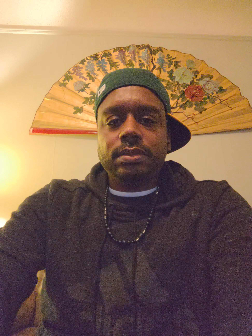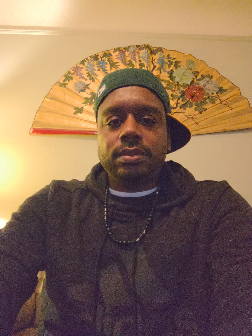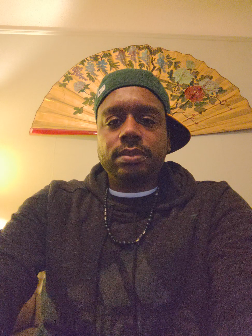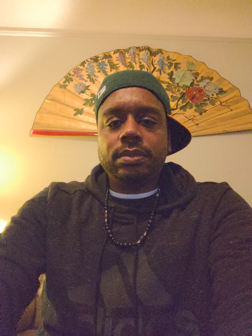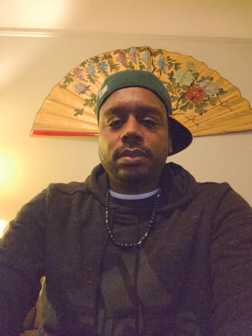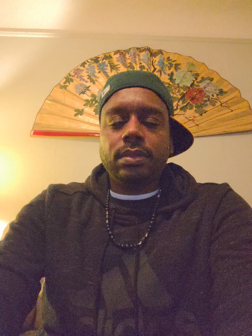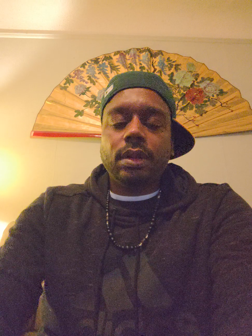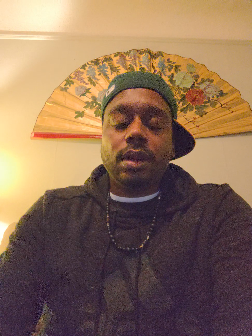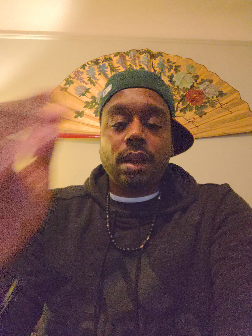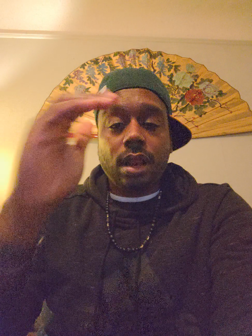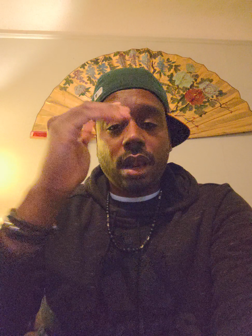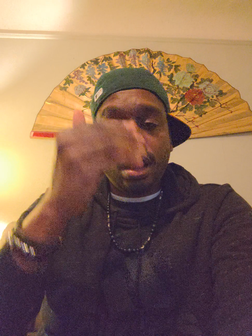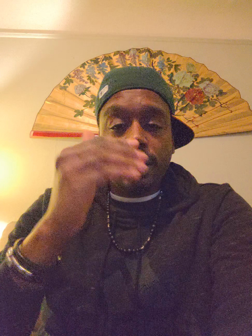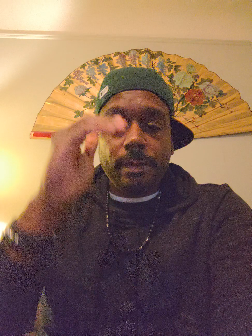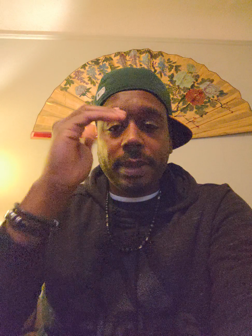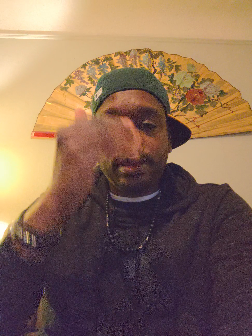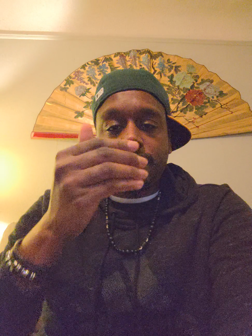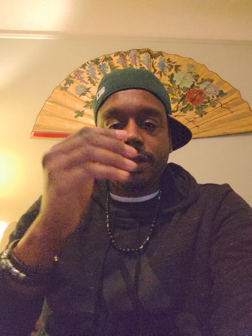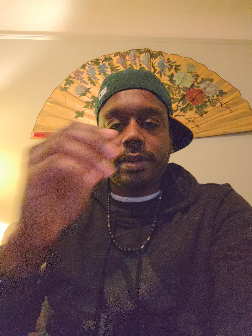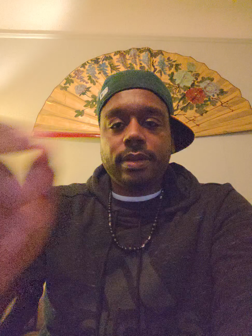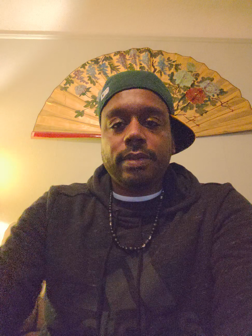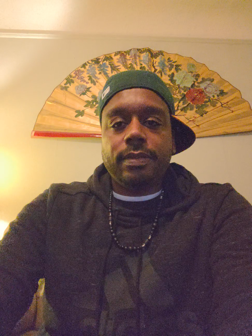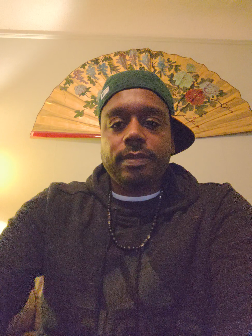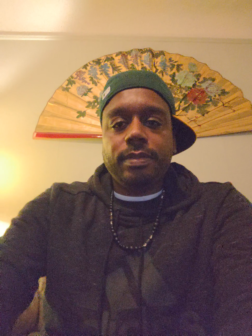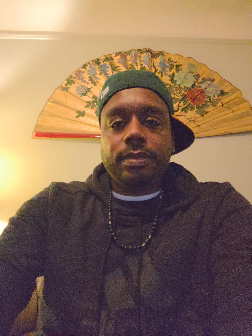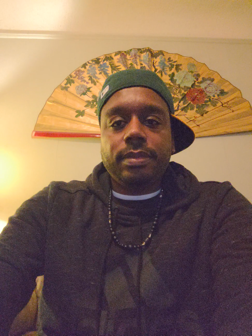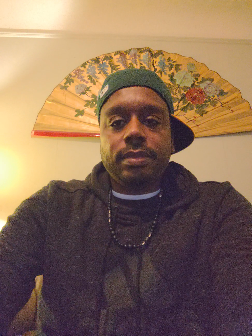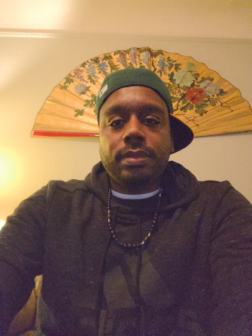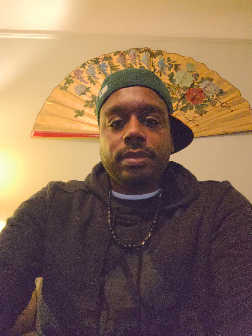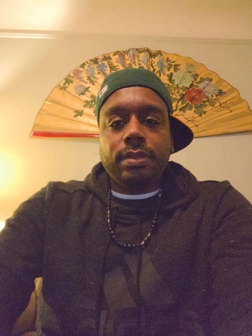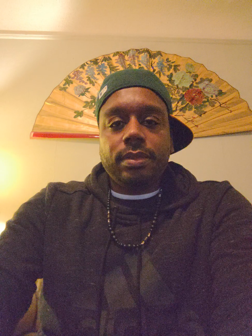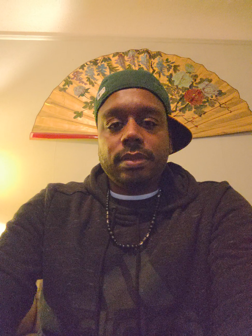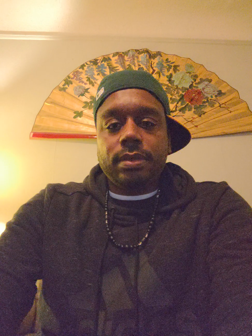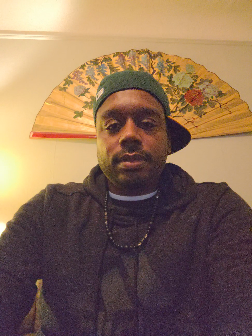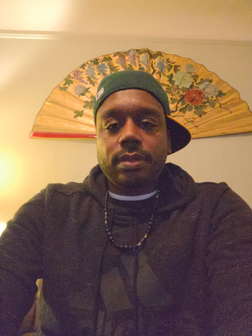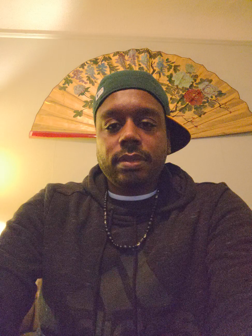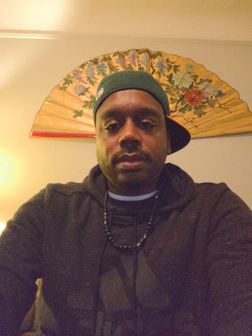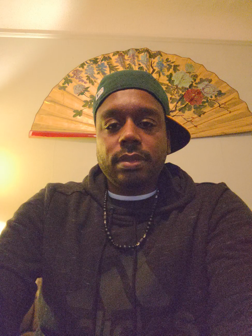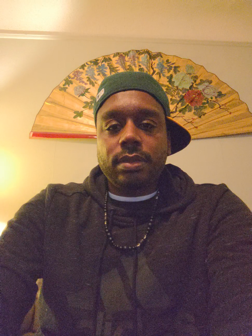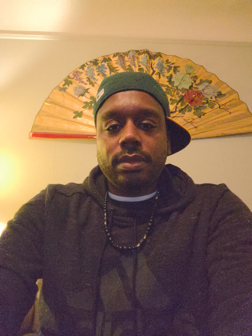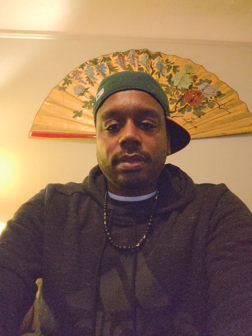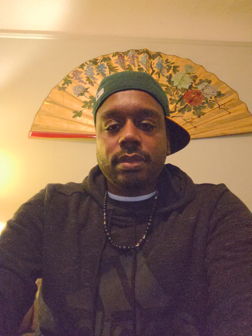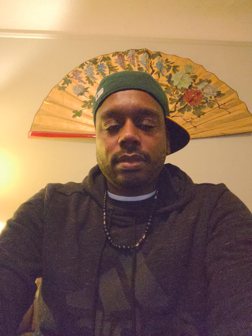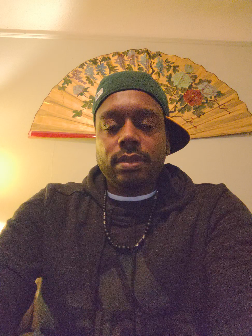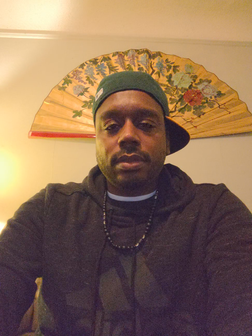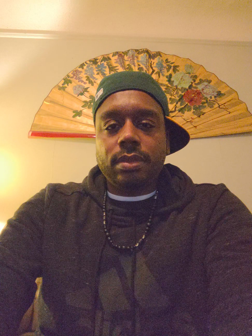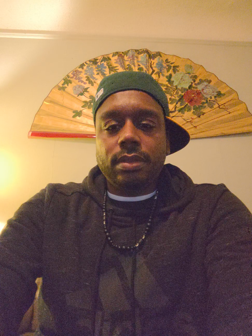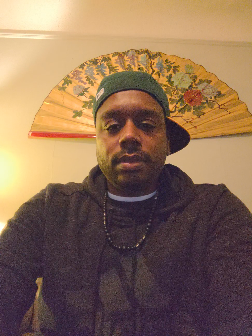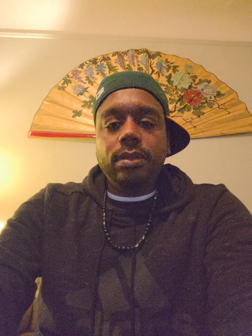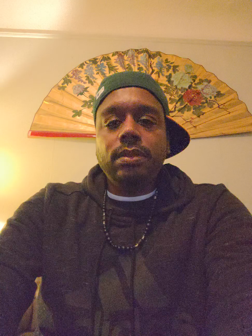sleepy